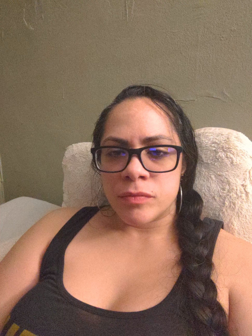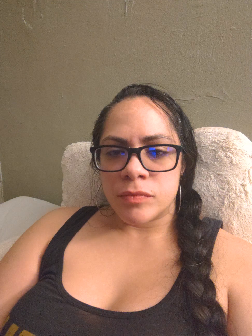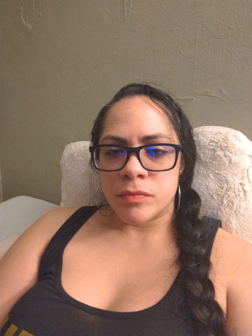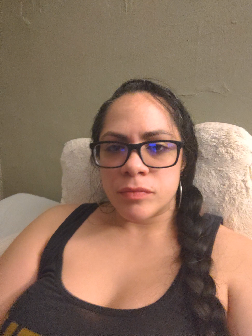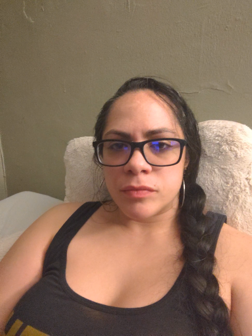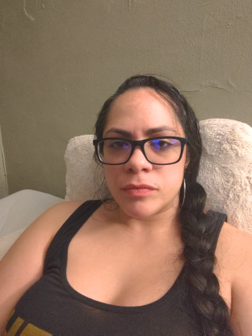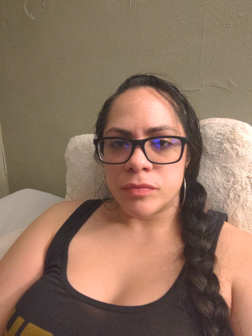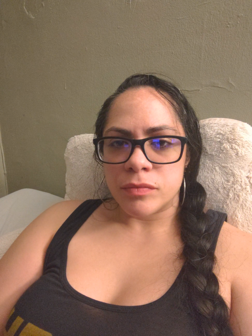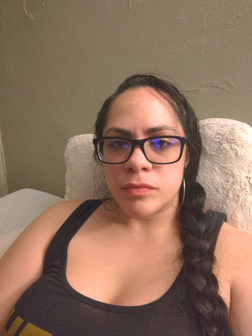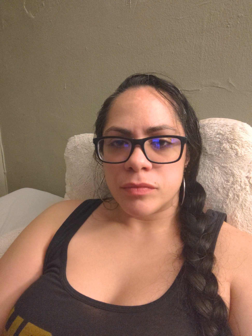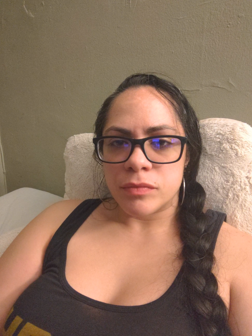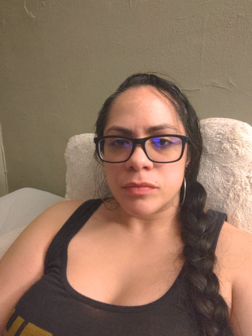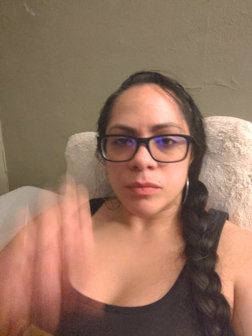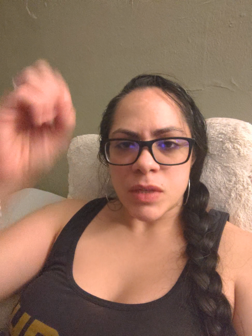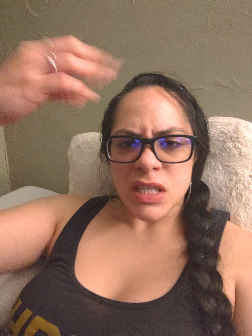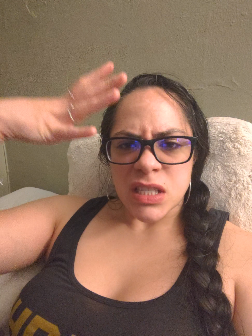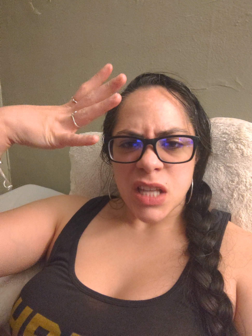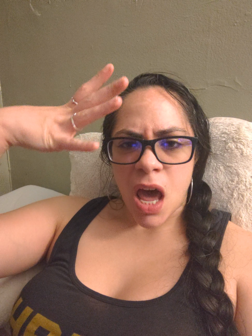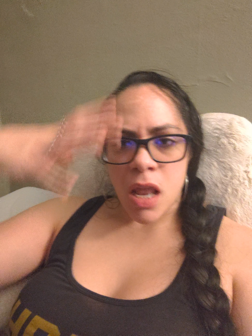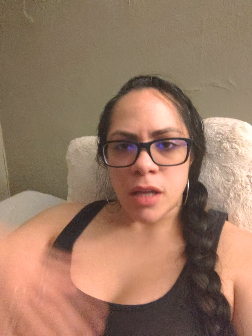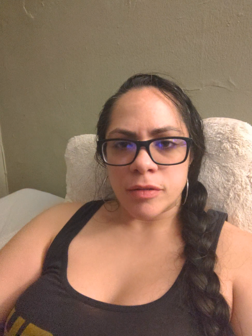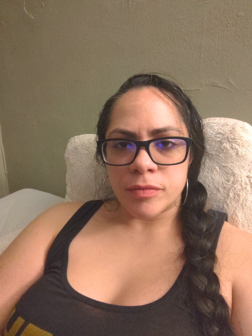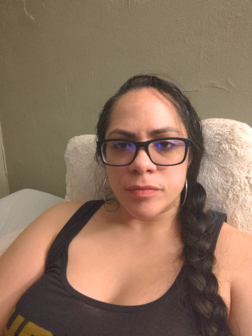sun